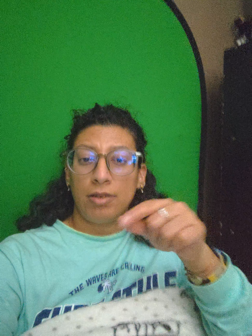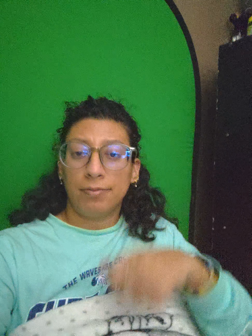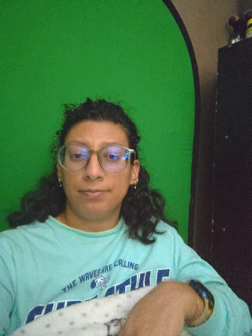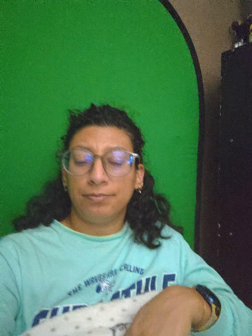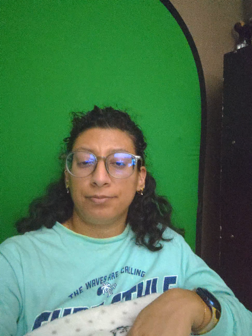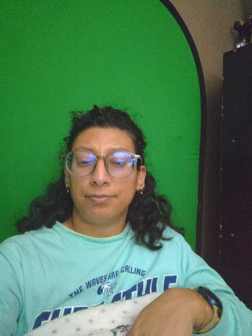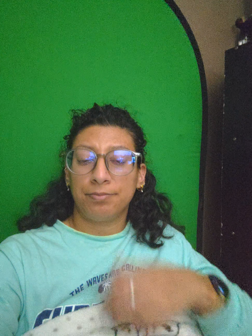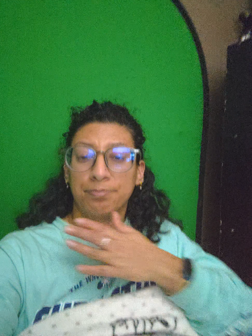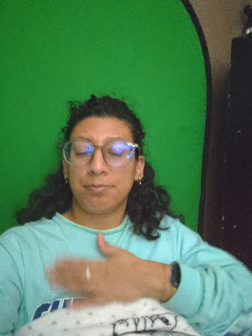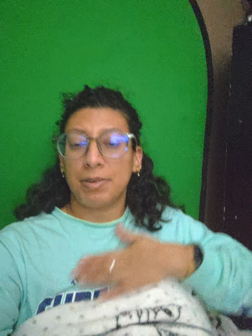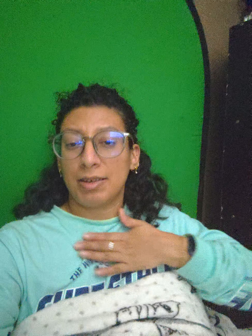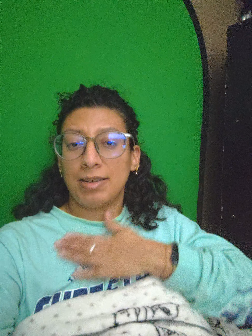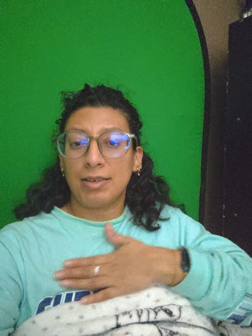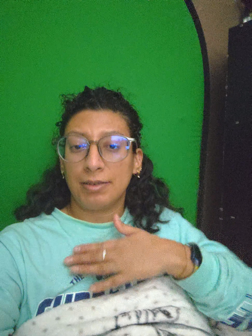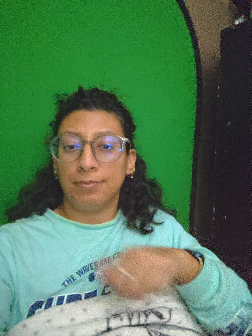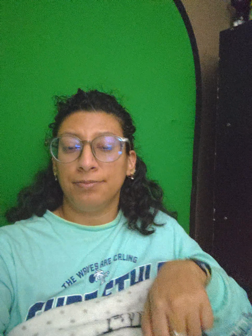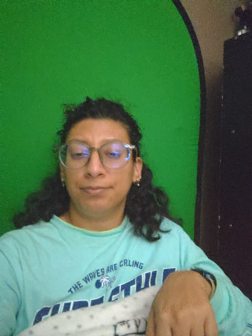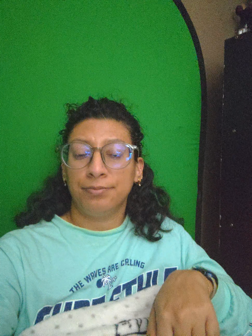please